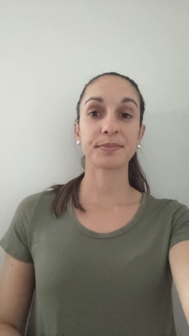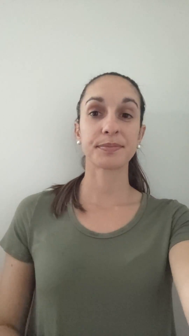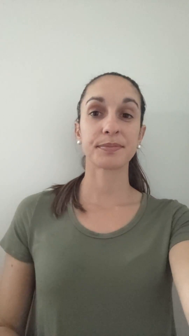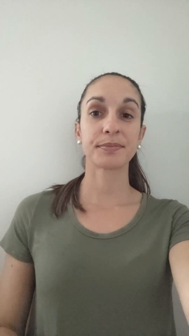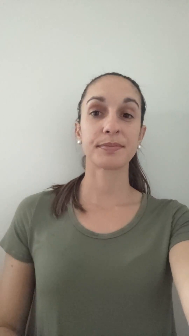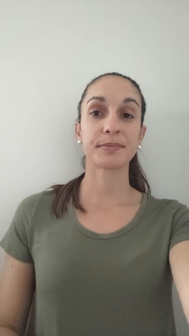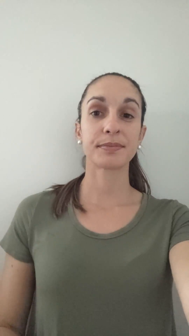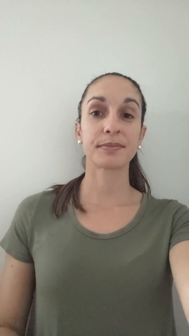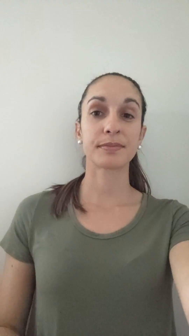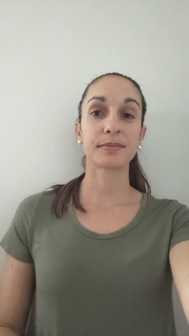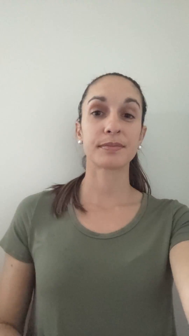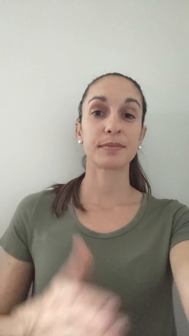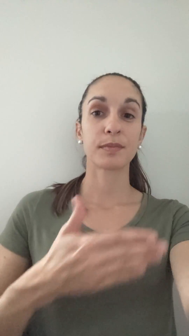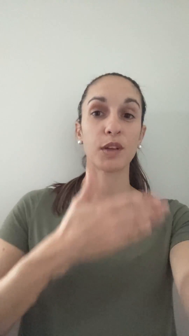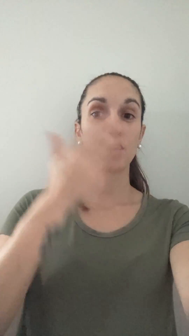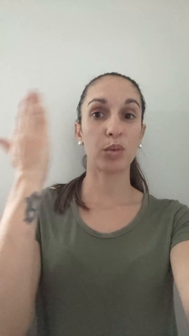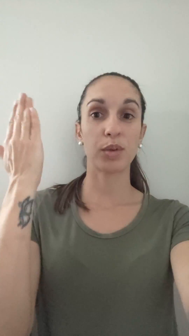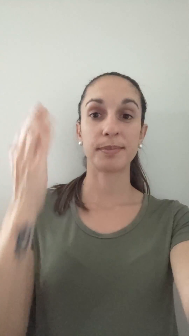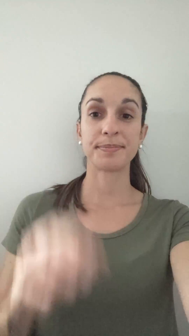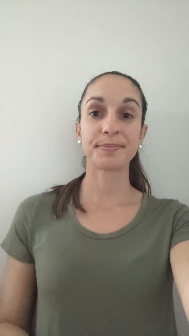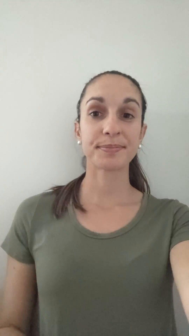all gone